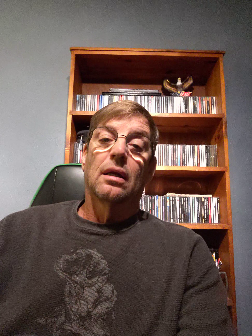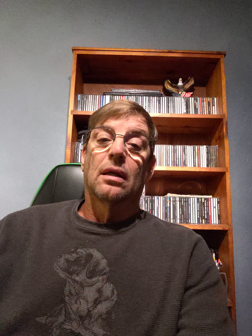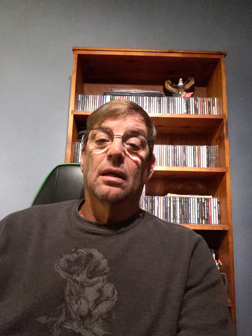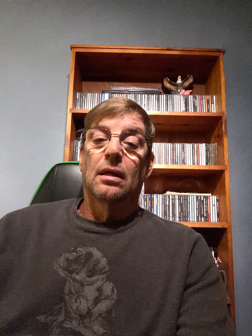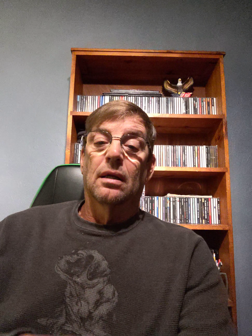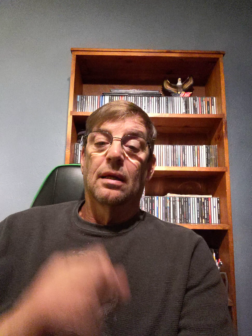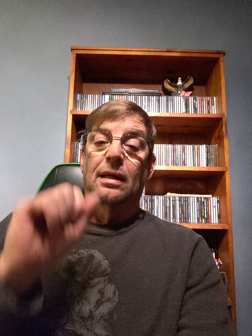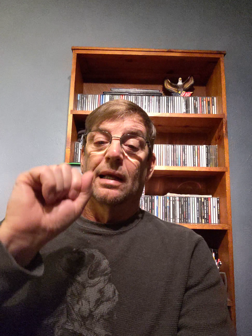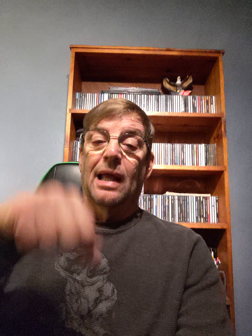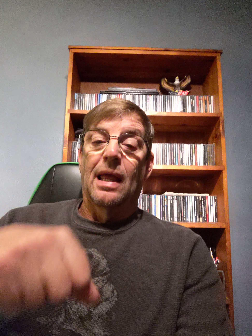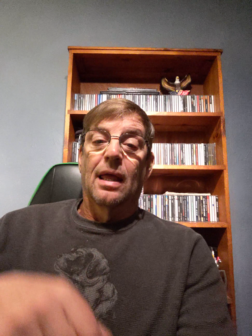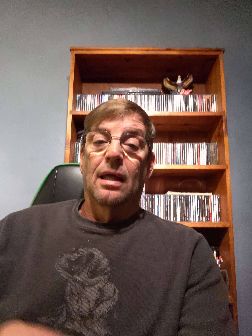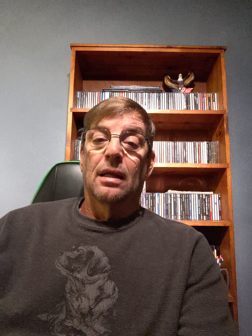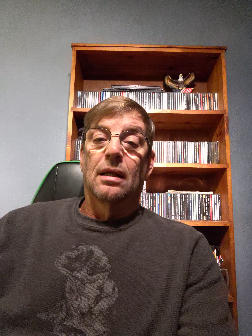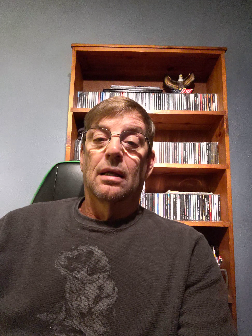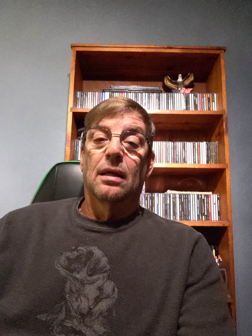can